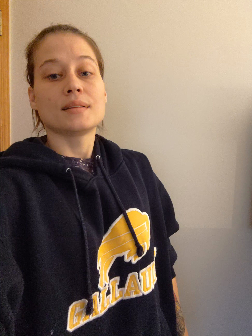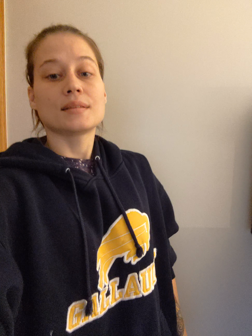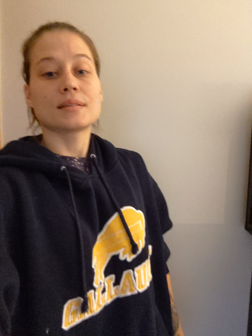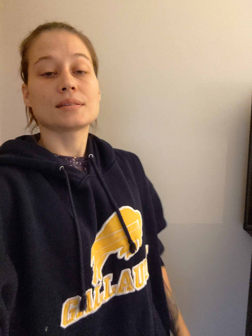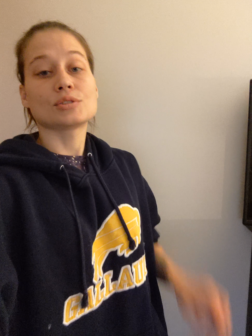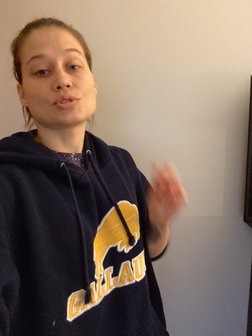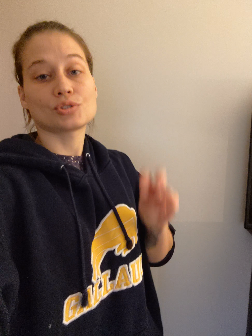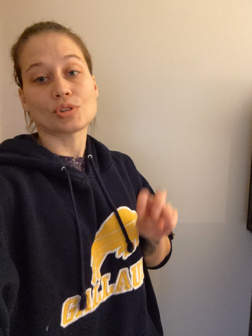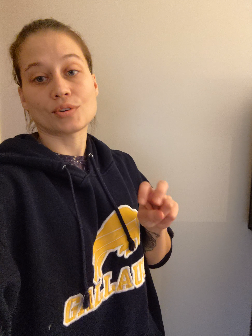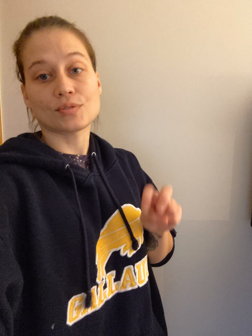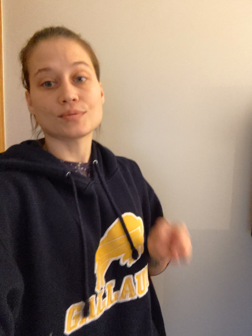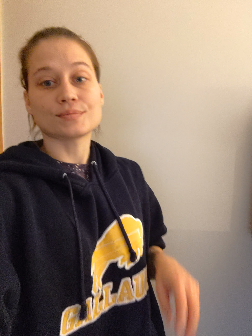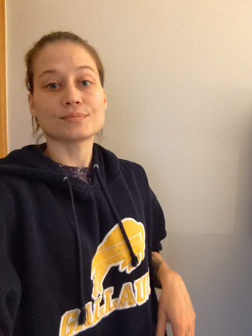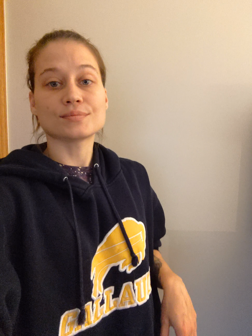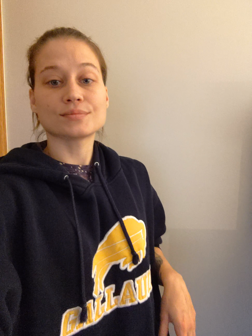chair